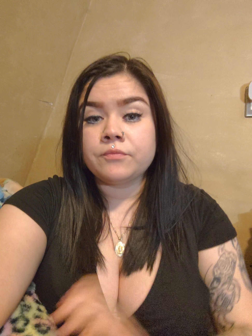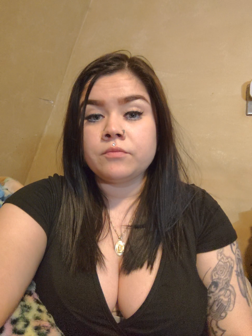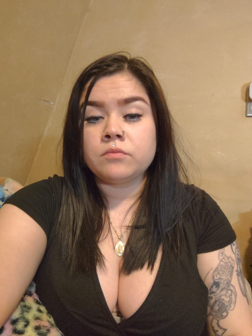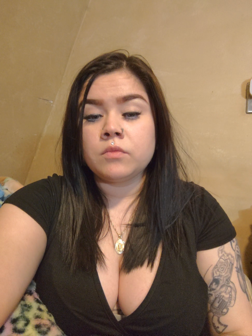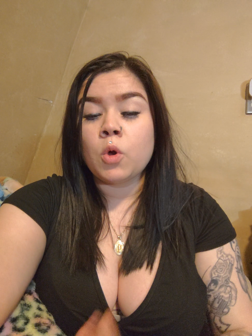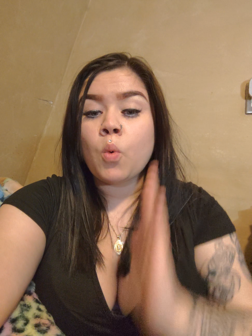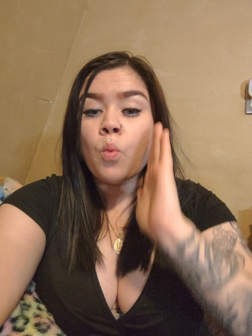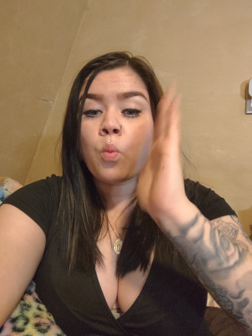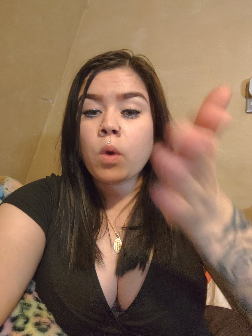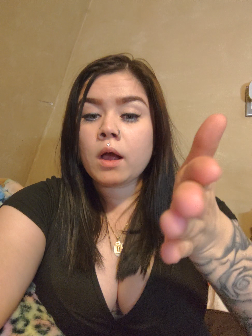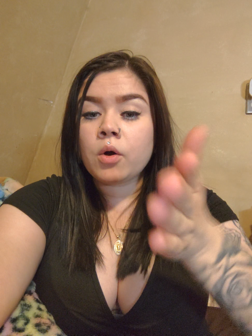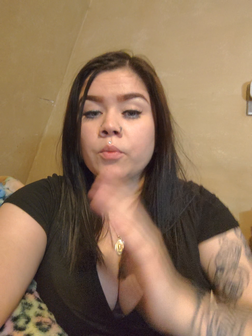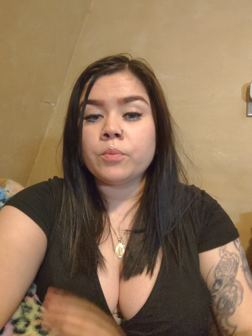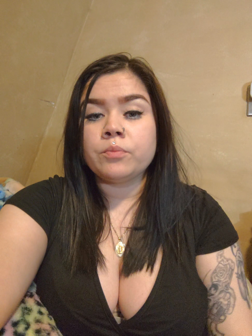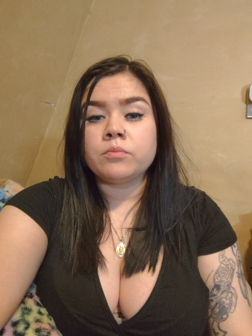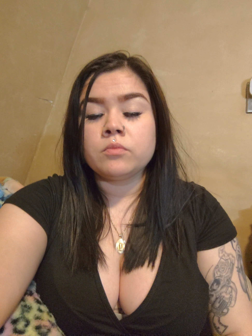will